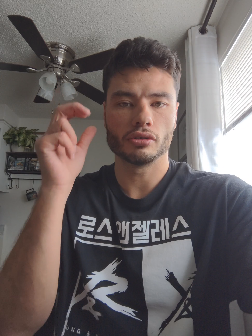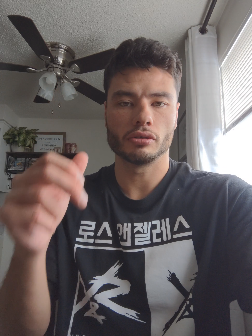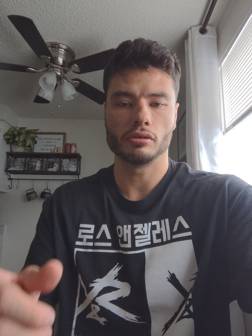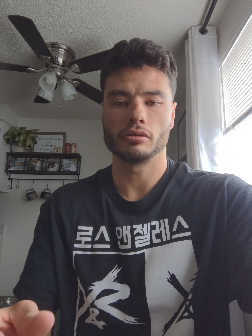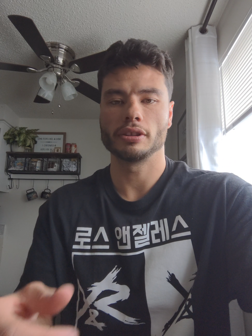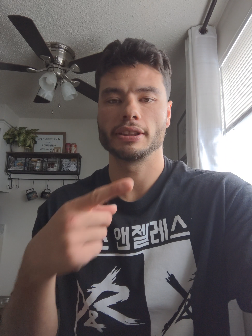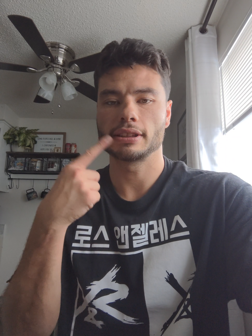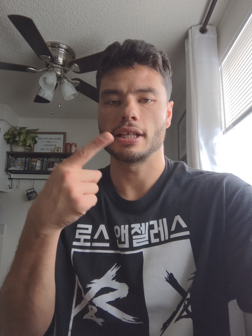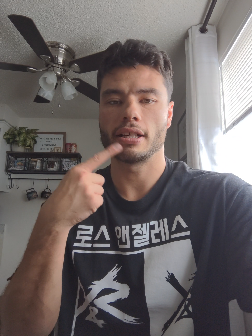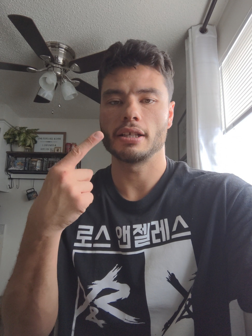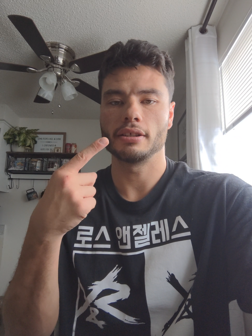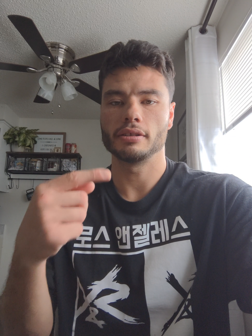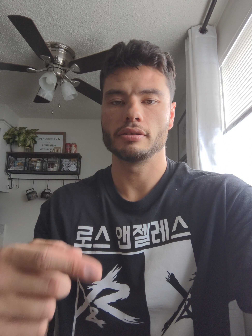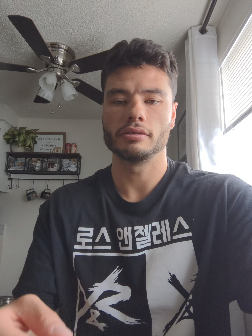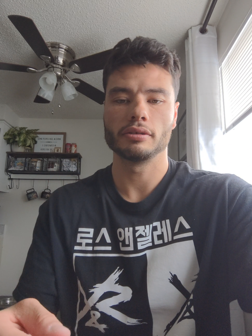say